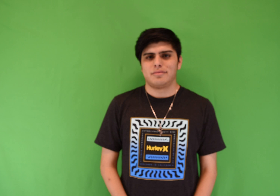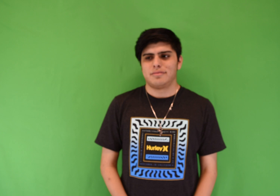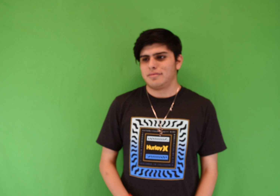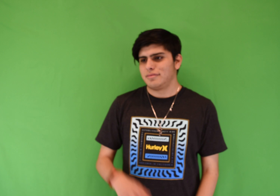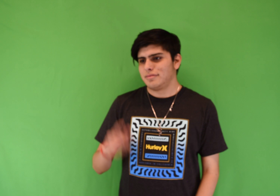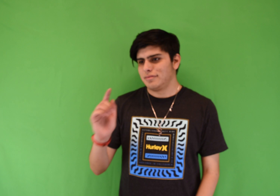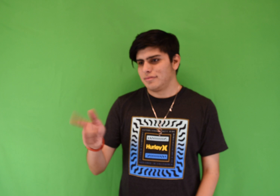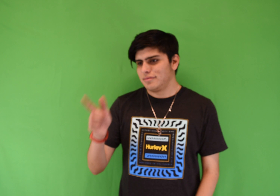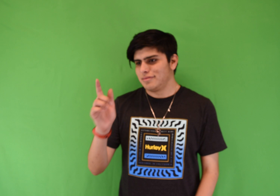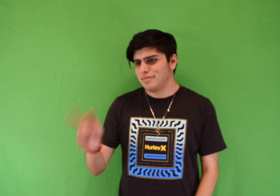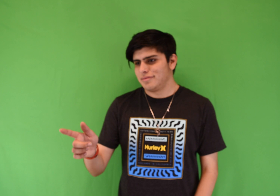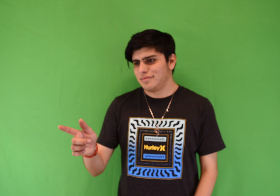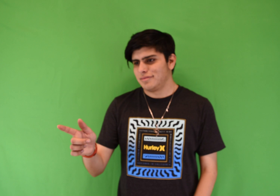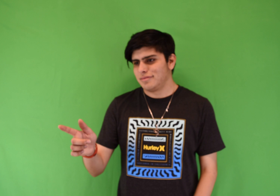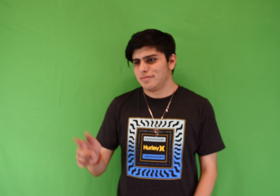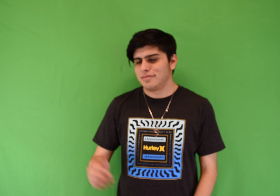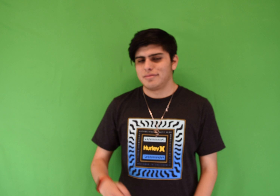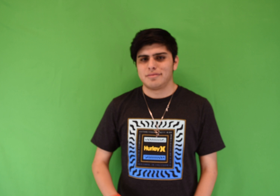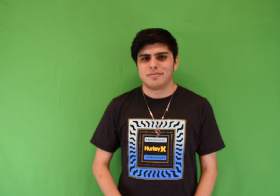ahí